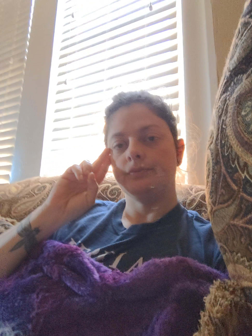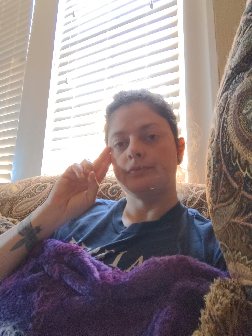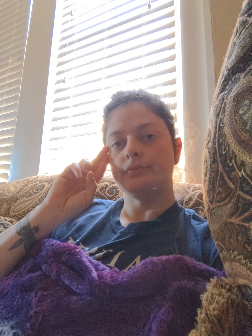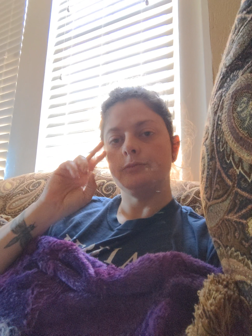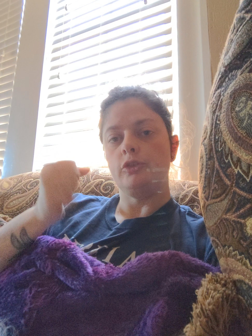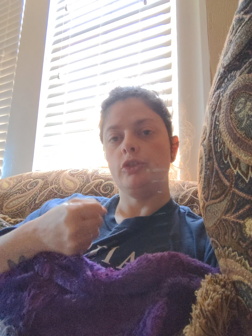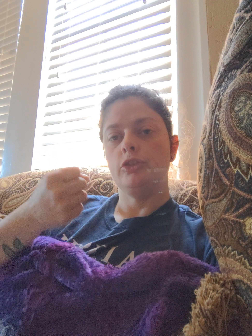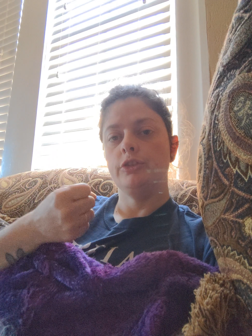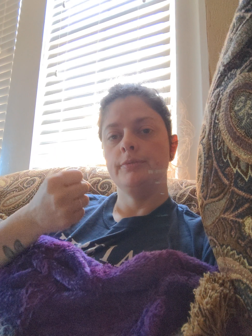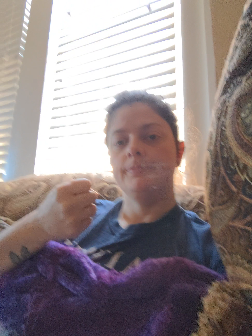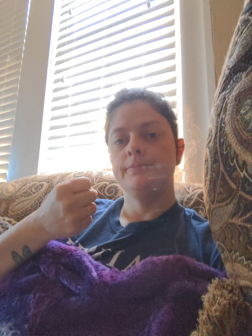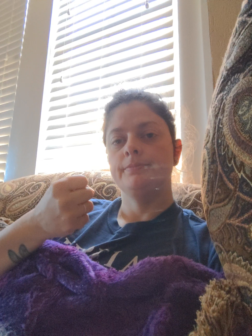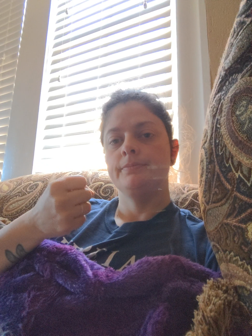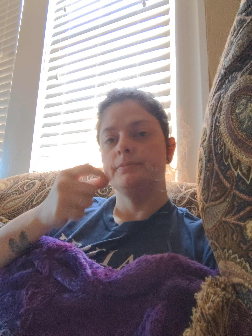car